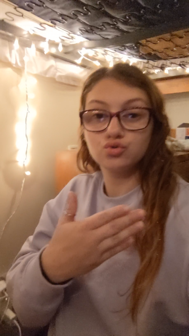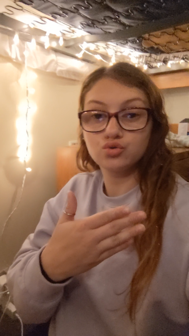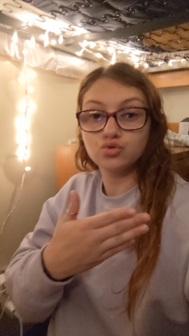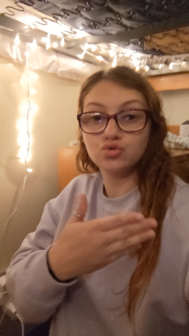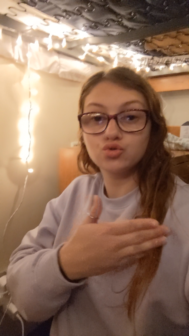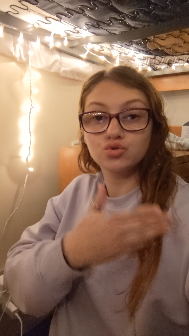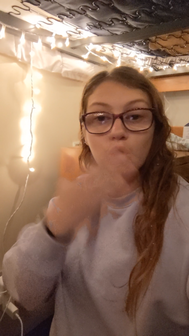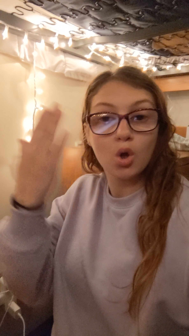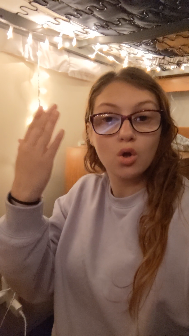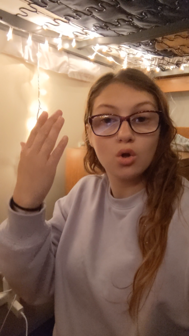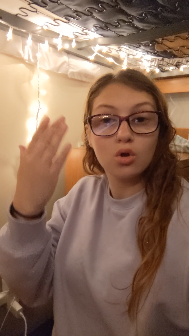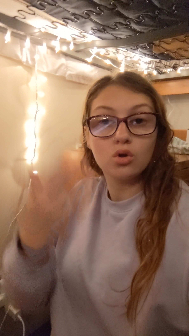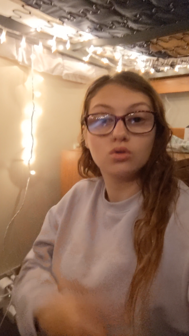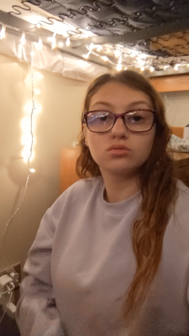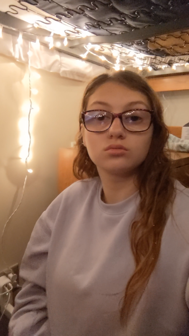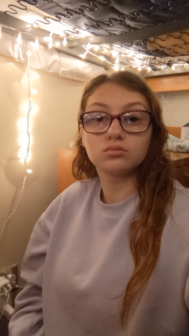all gone